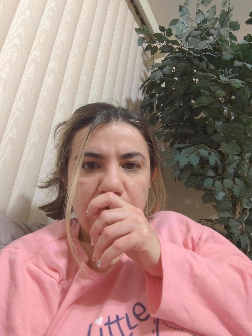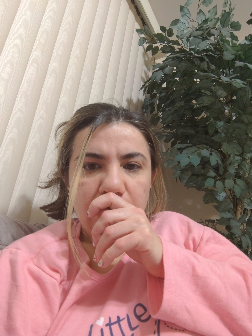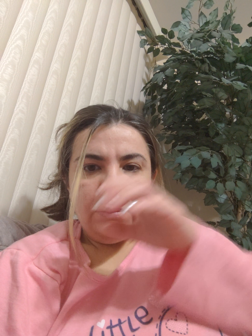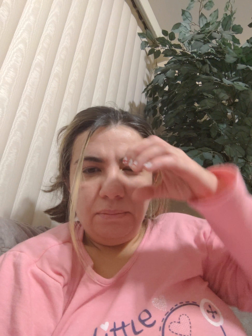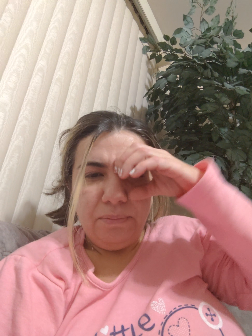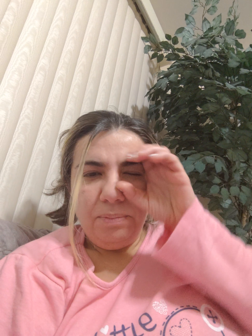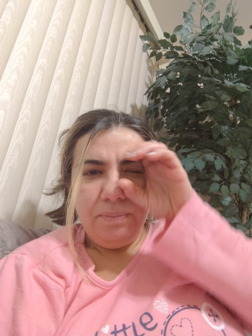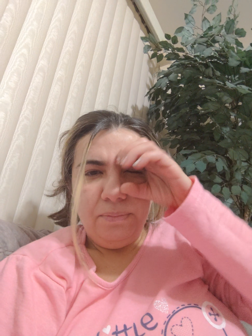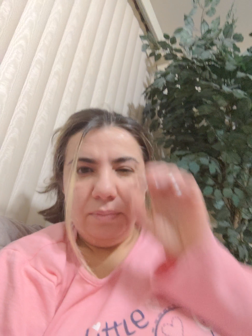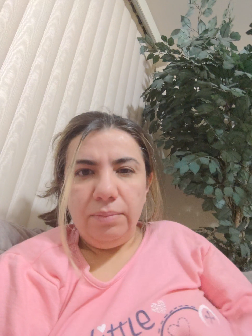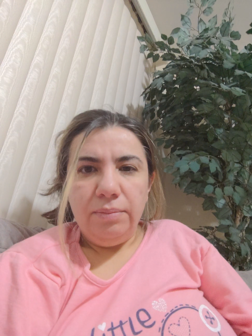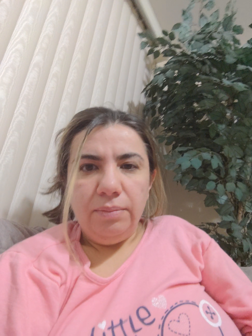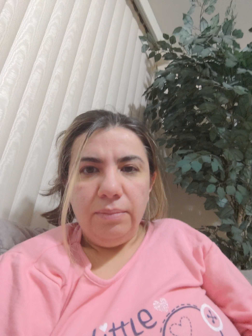owl